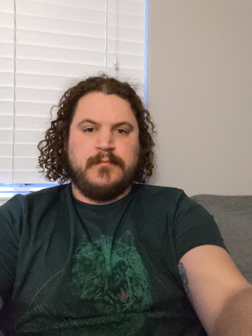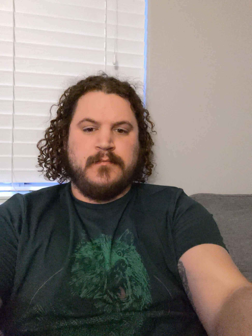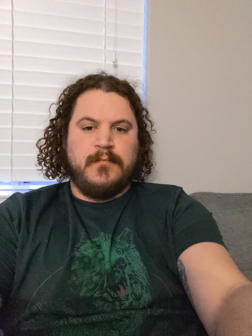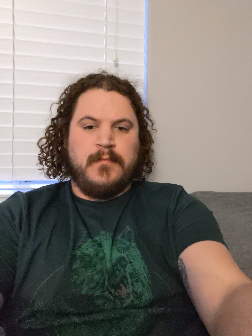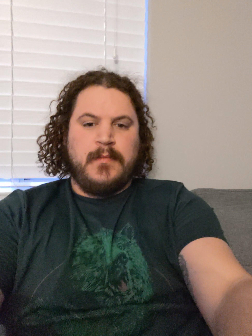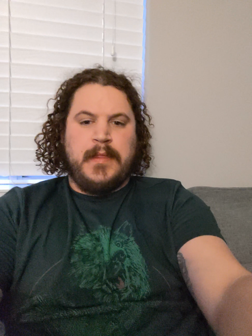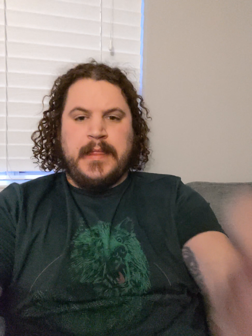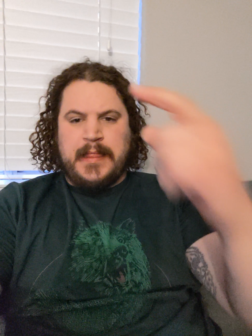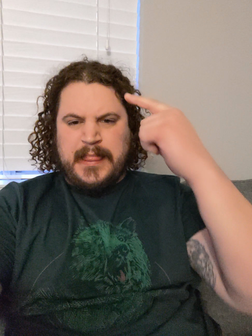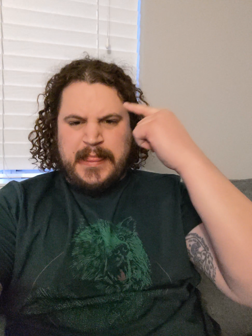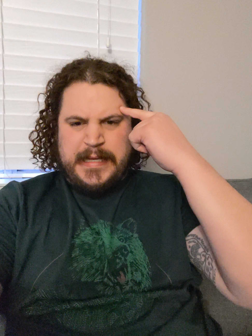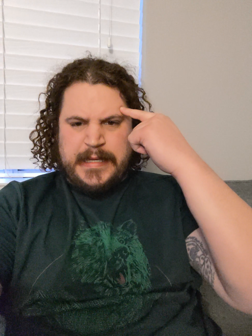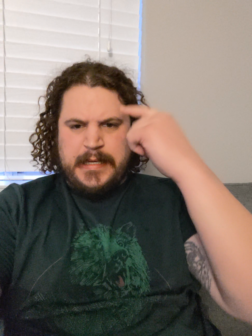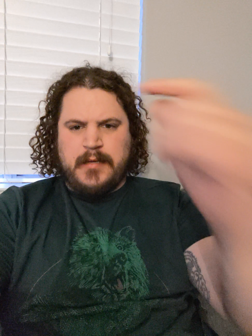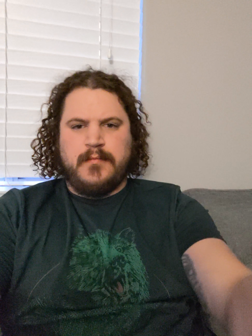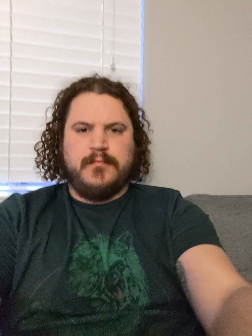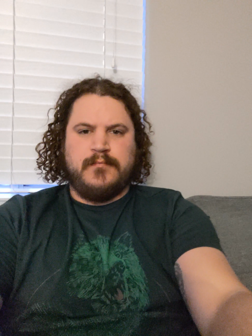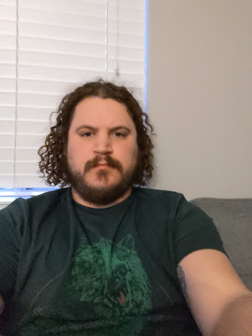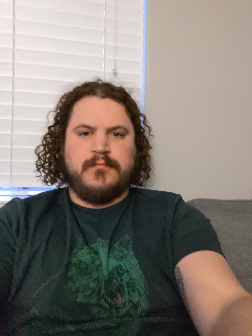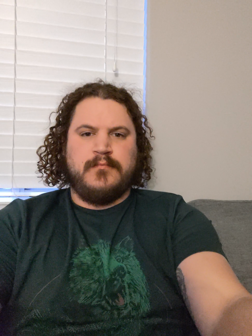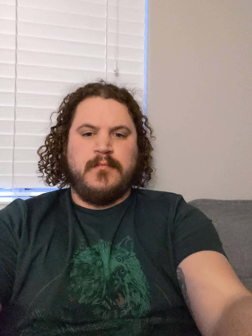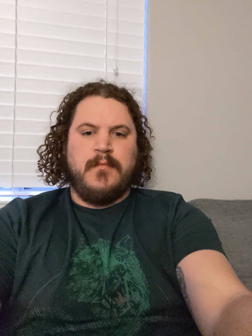think